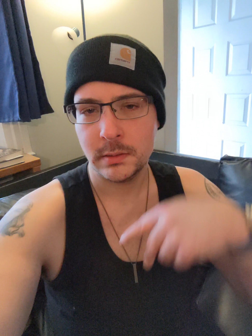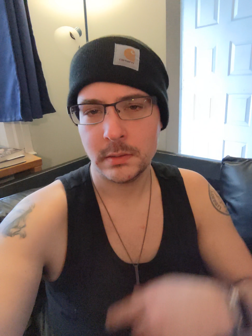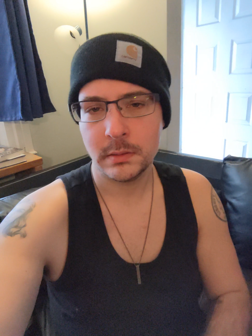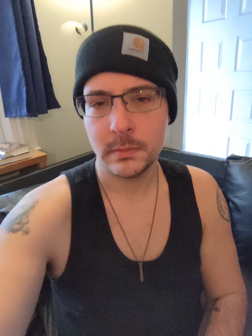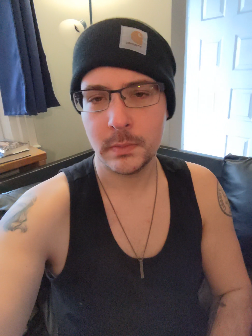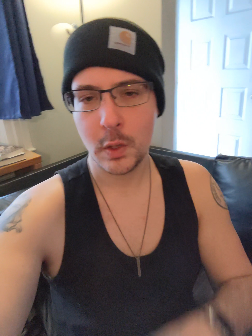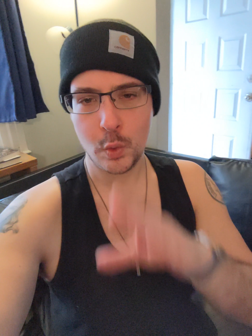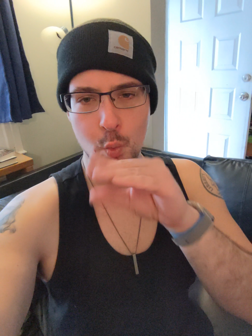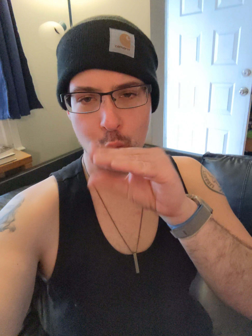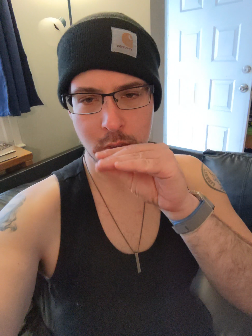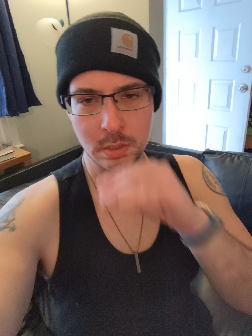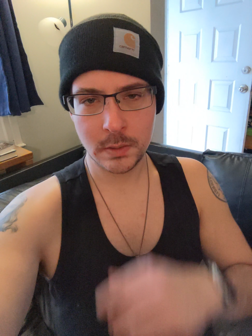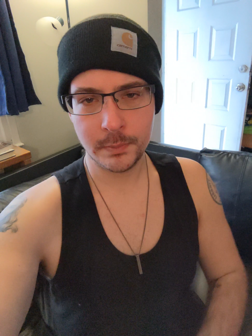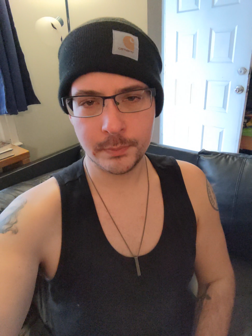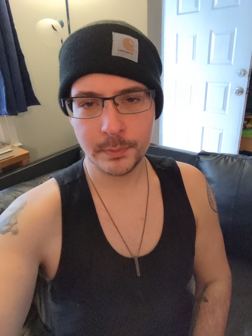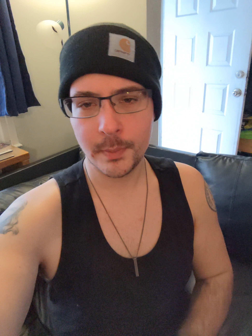goose